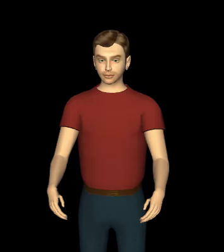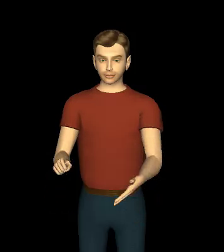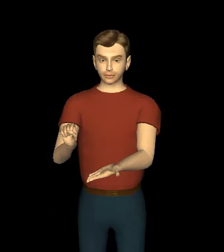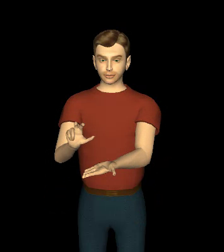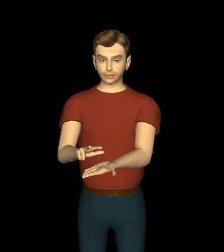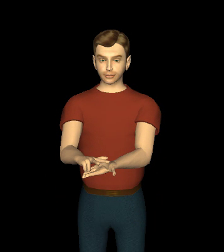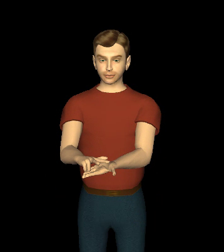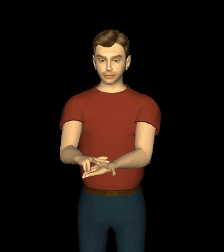بقعة